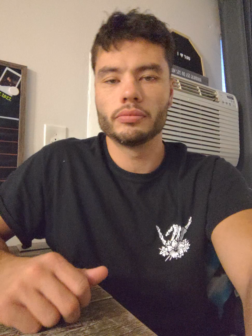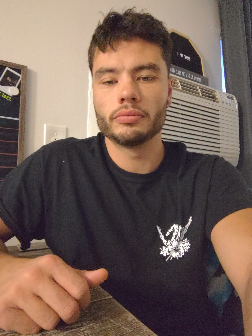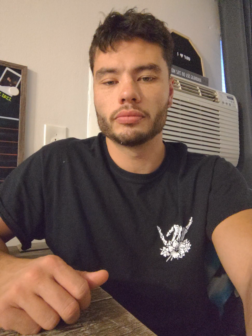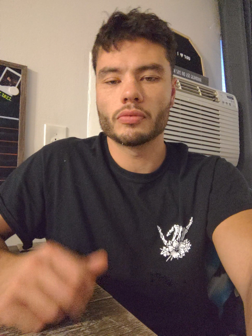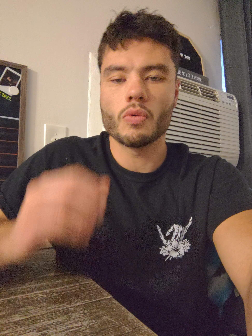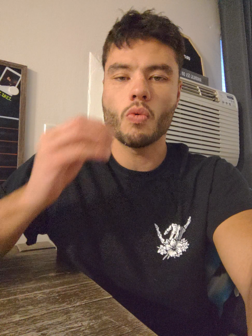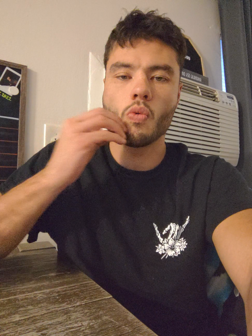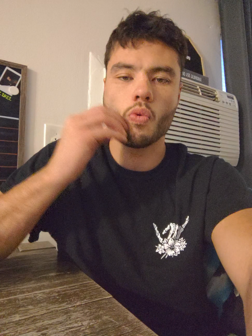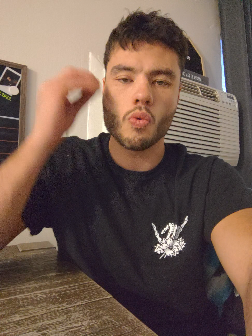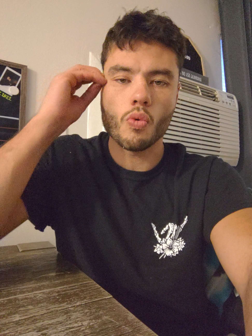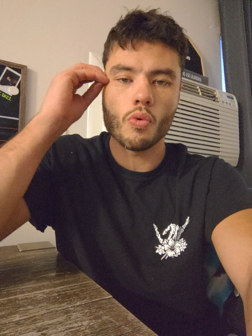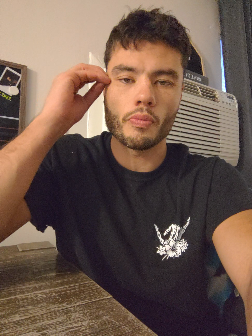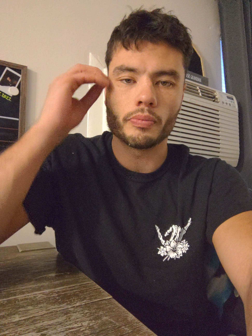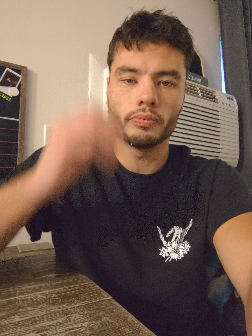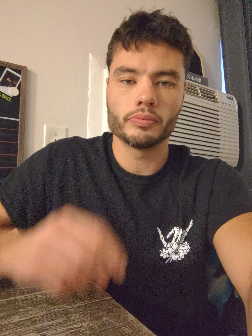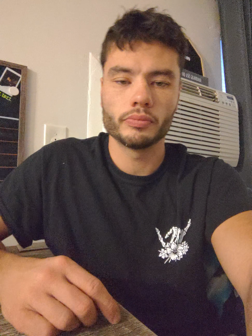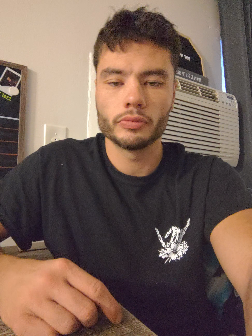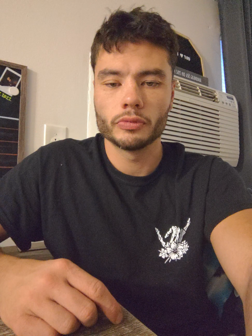home